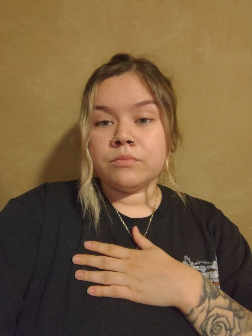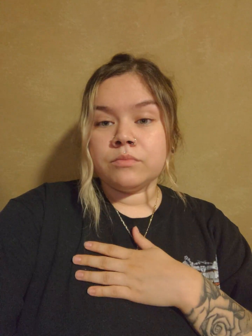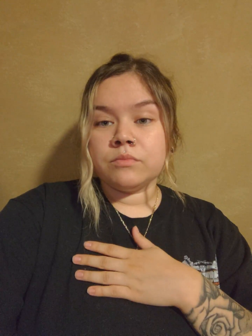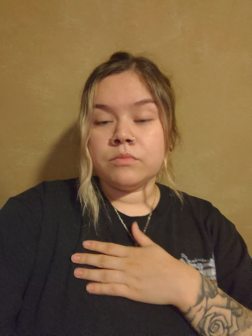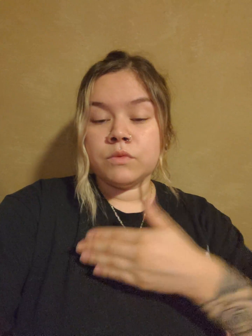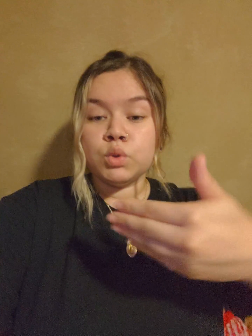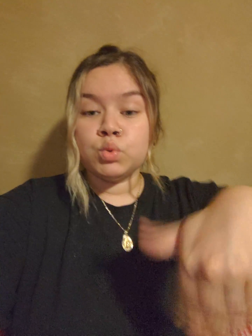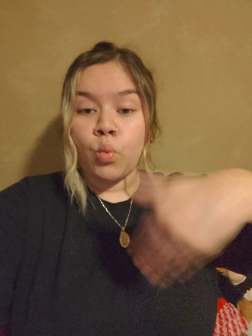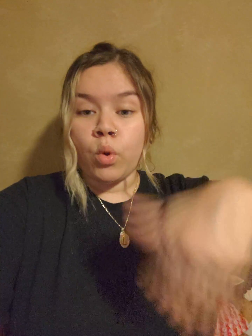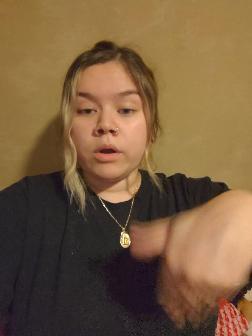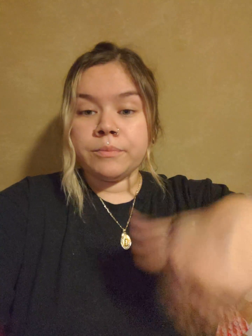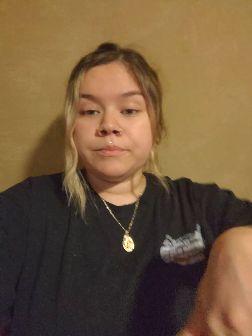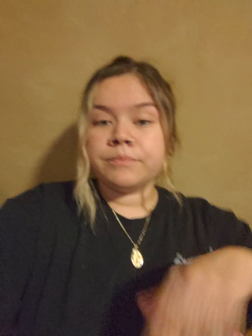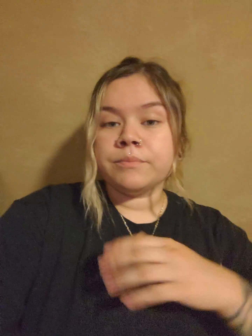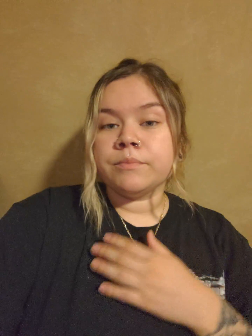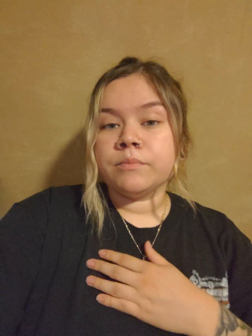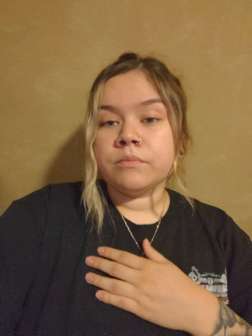shorts